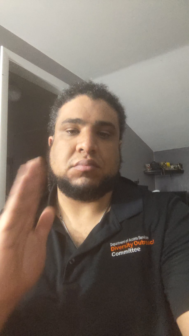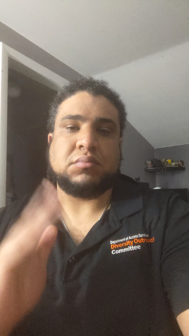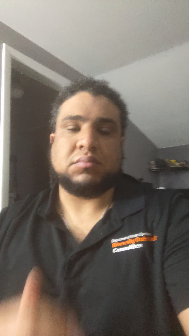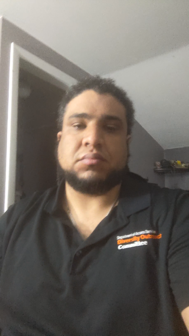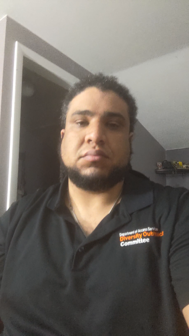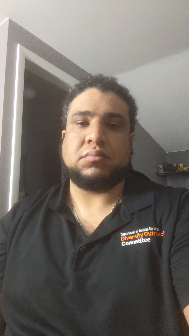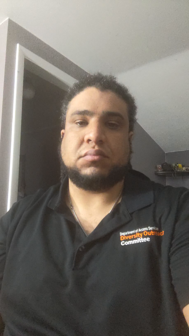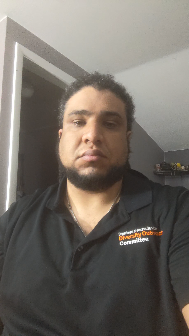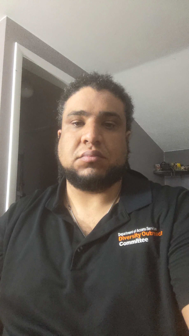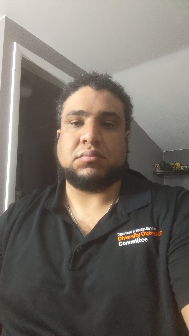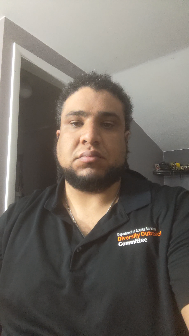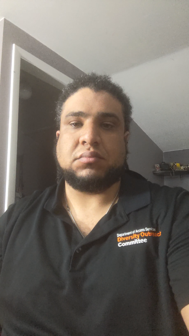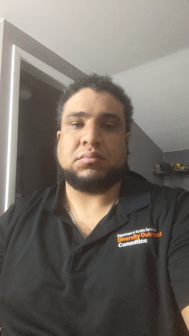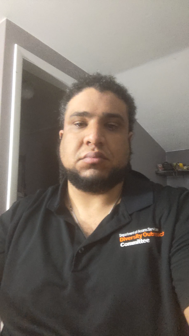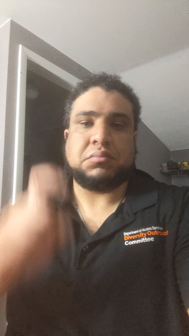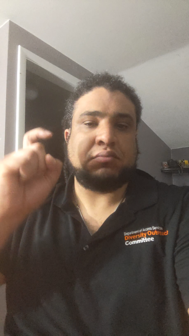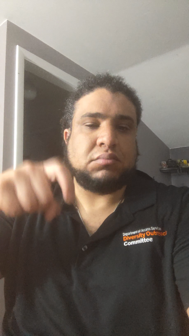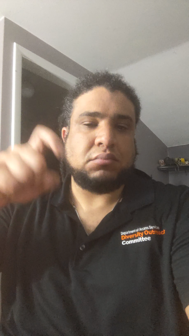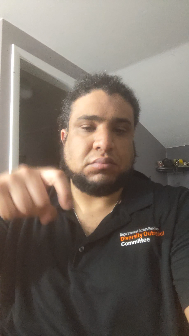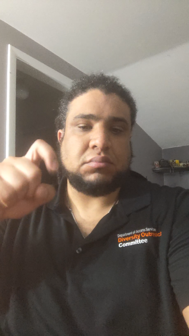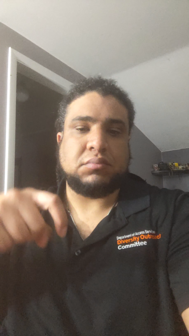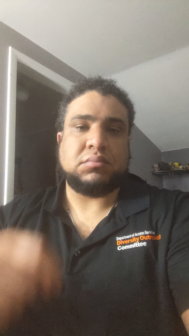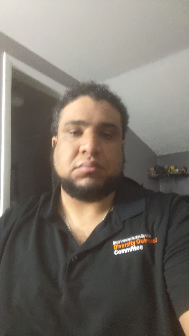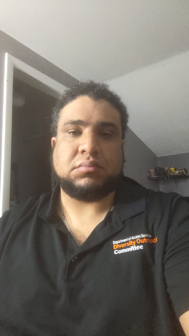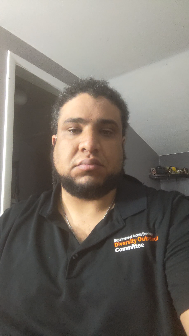need